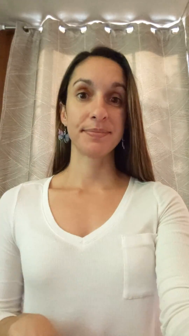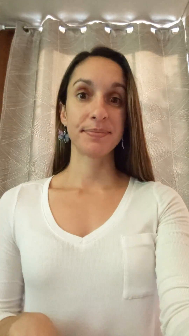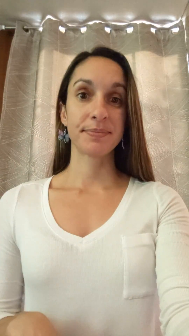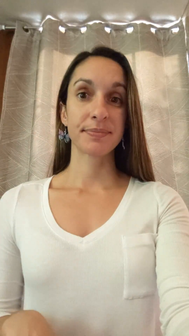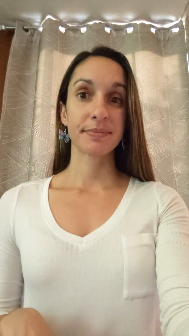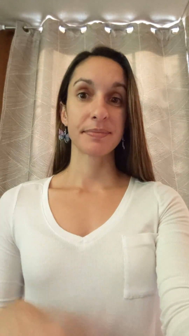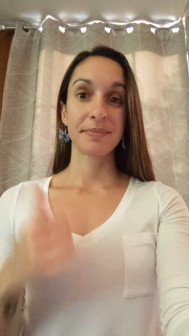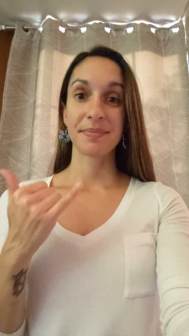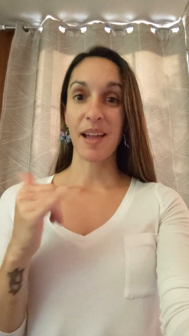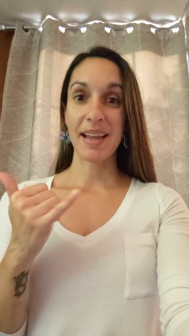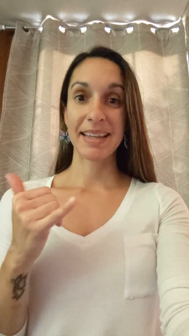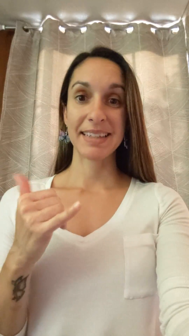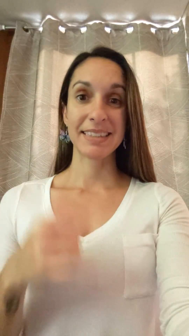party